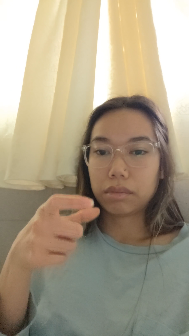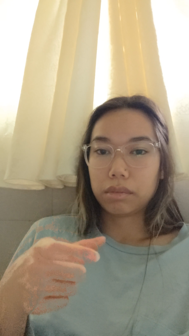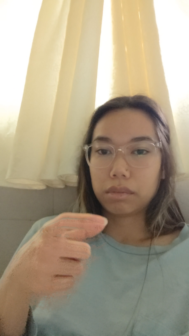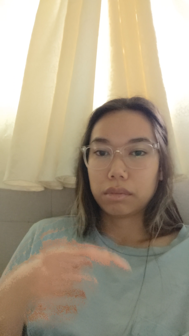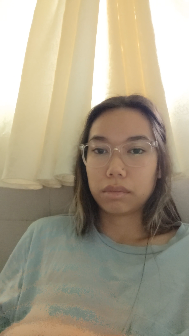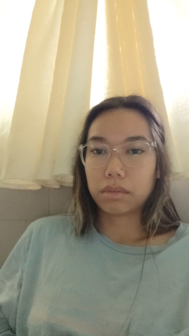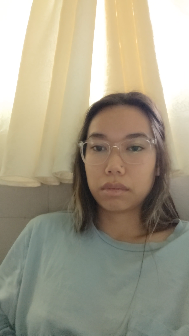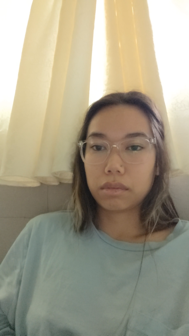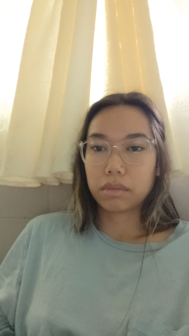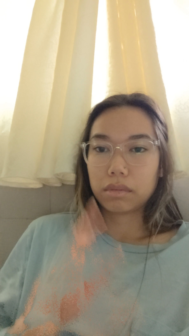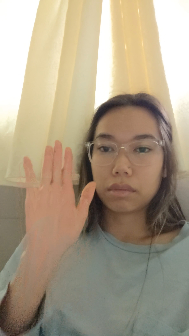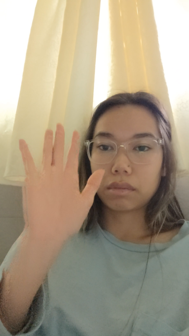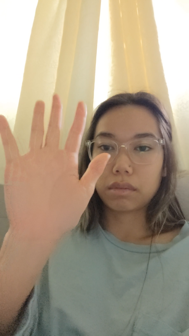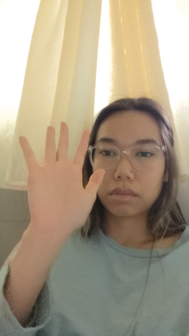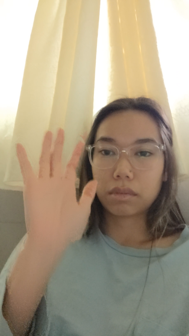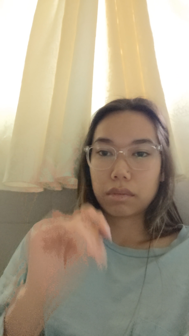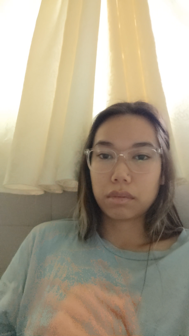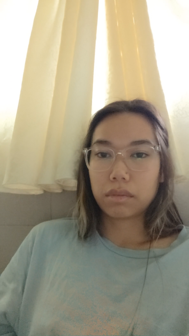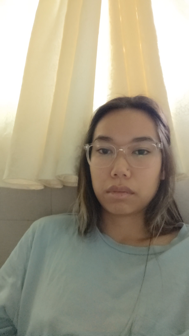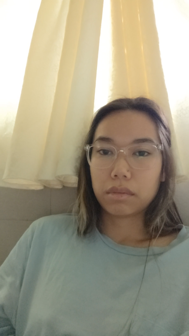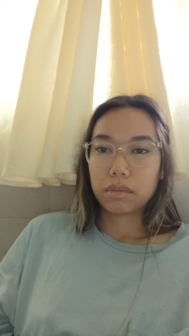give me five